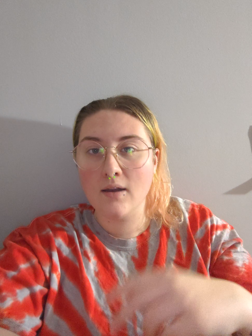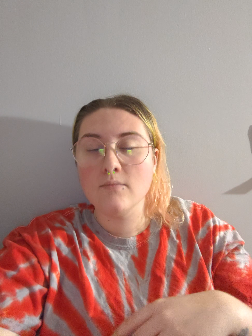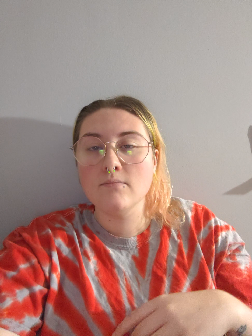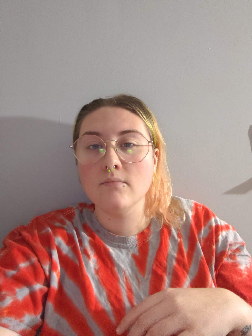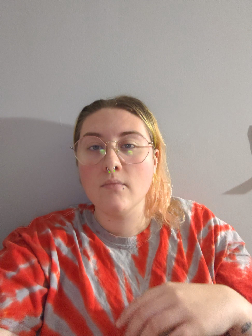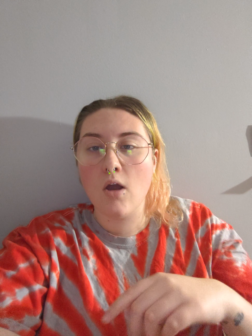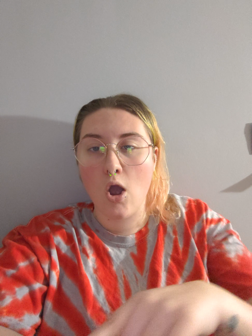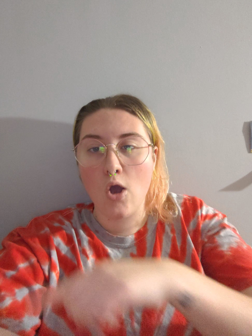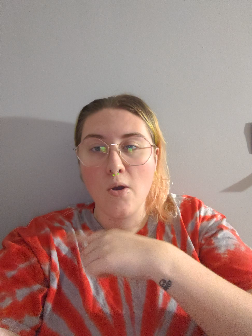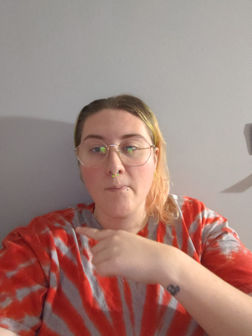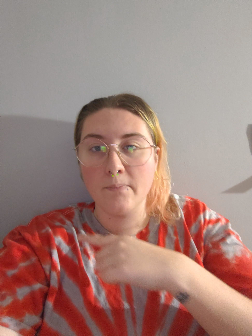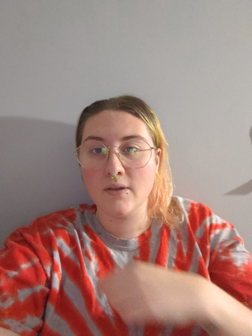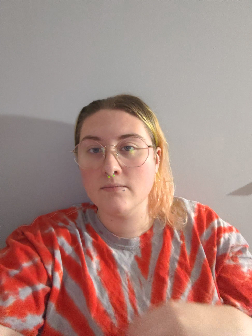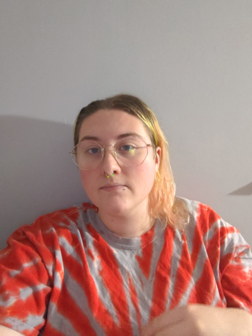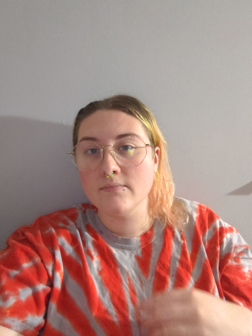arm